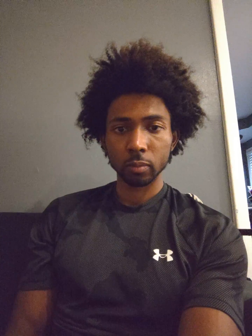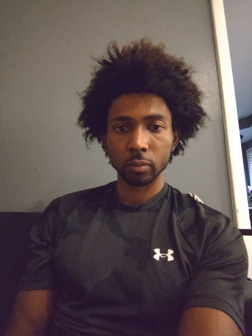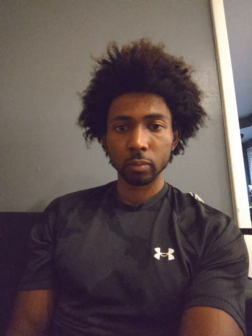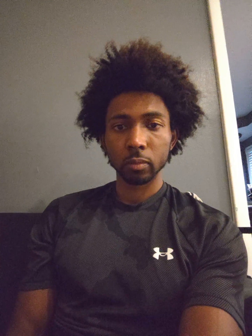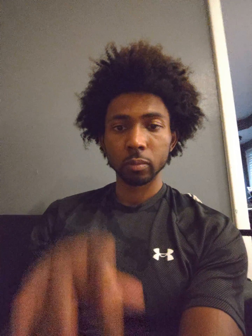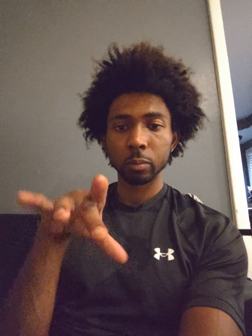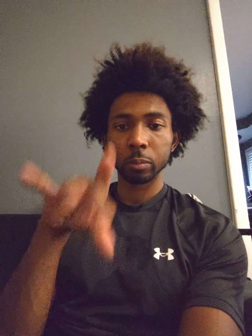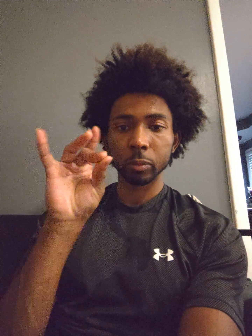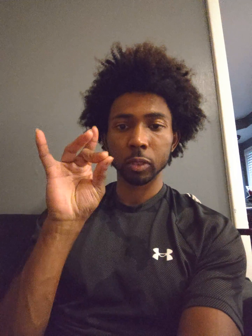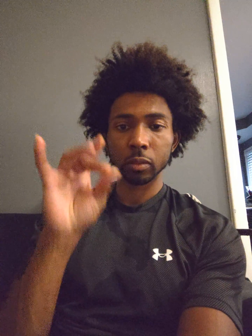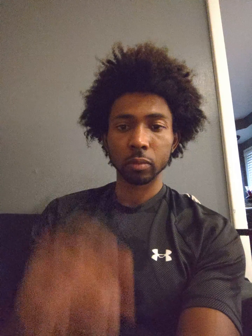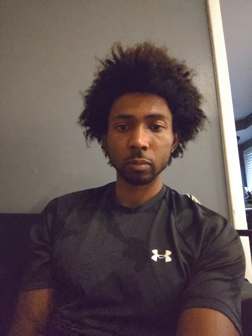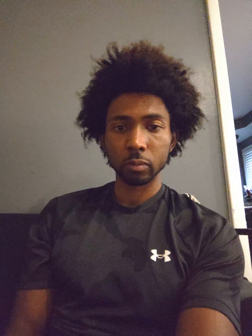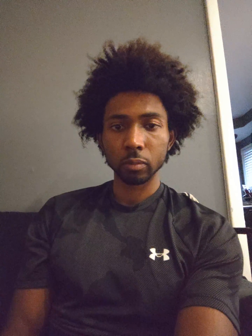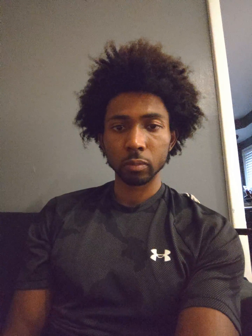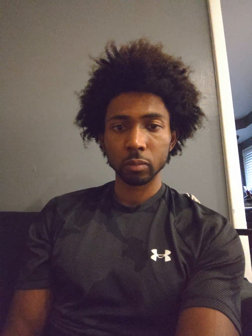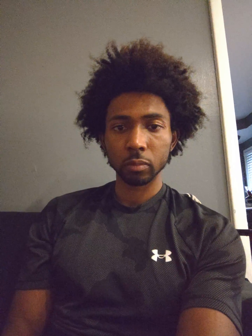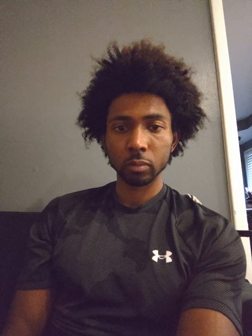pick